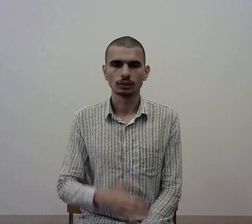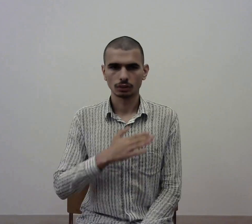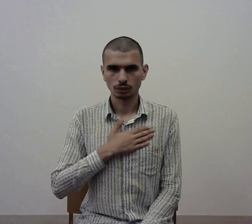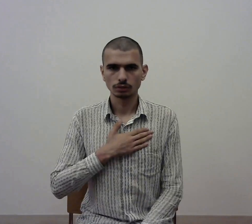mən